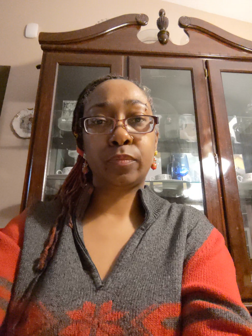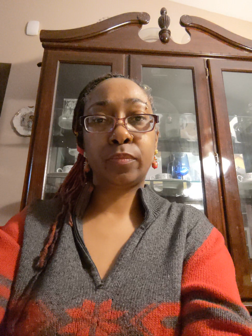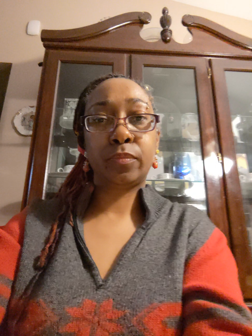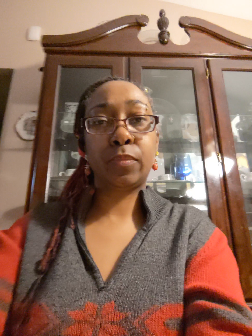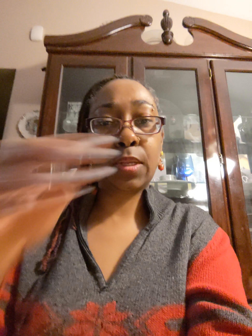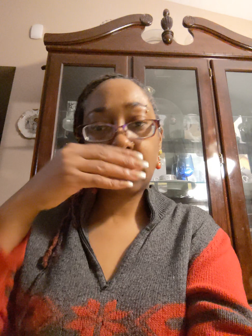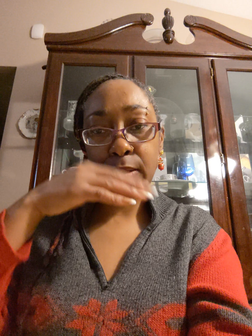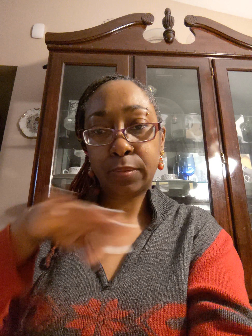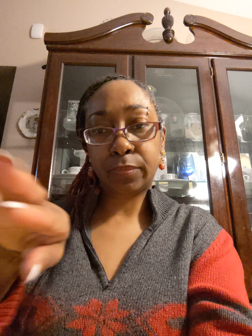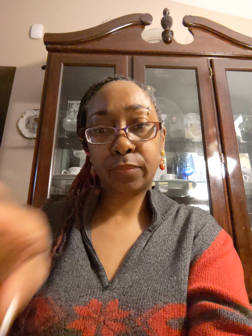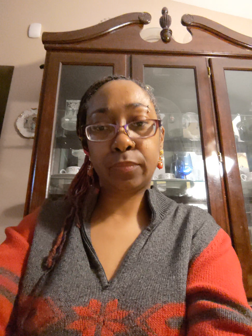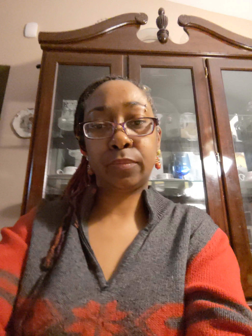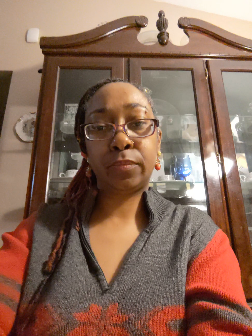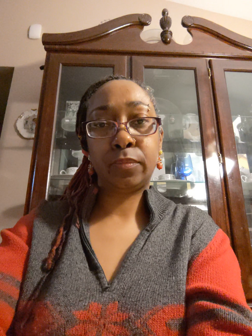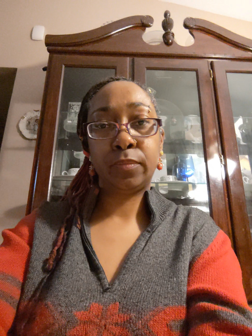elephant